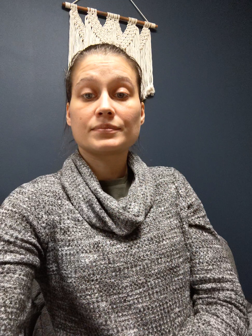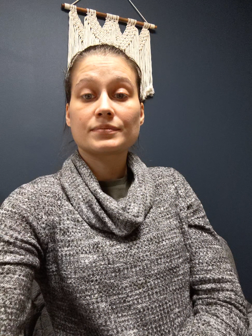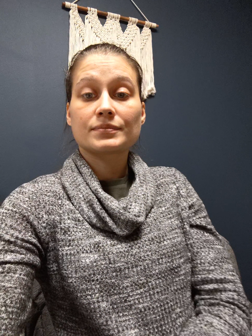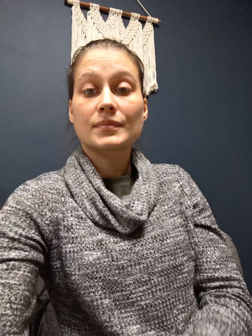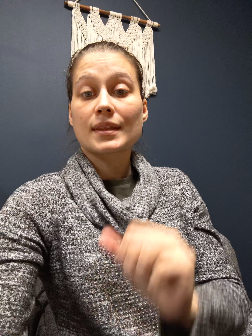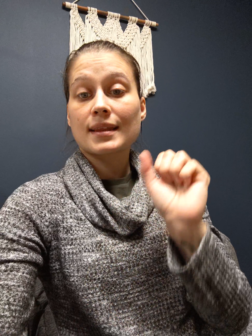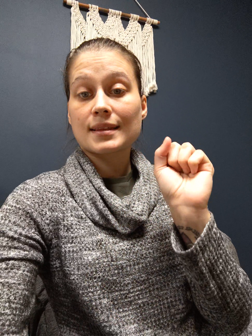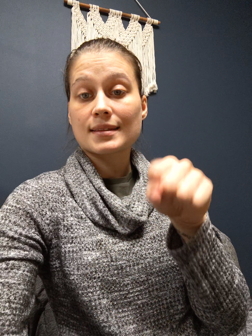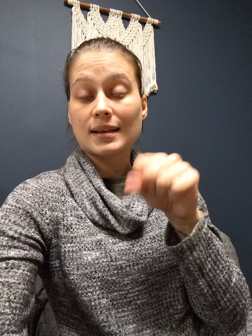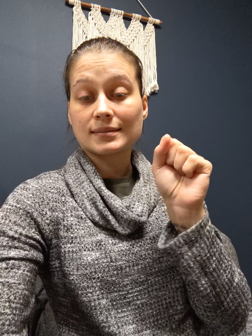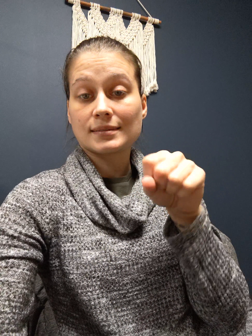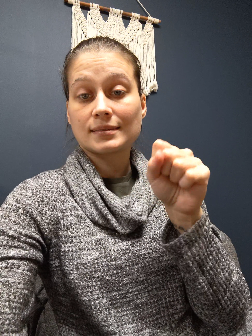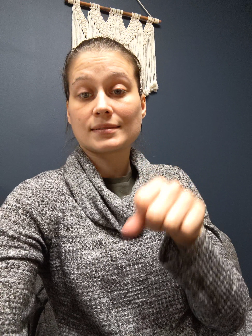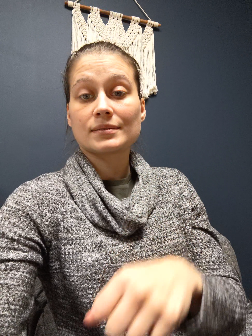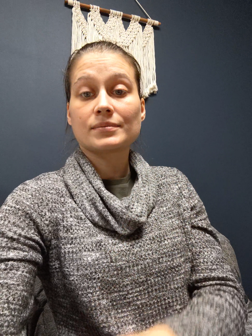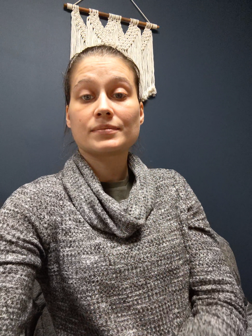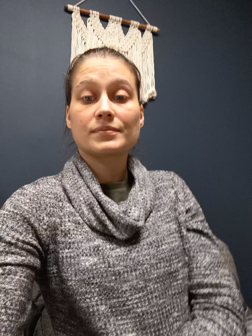yes